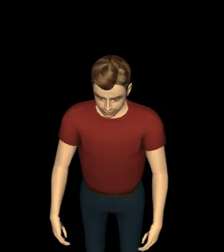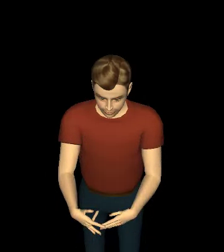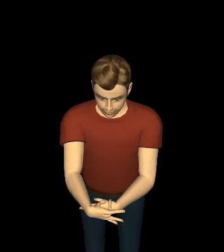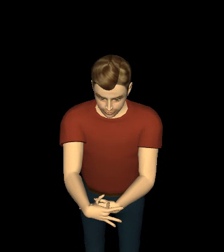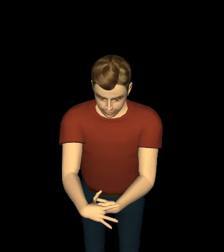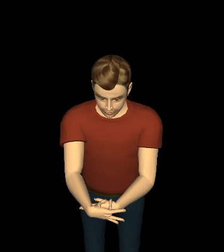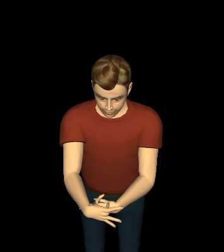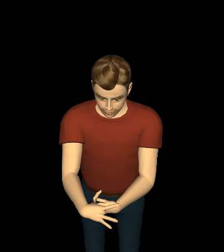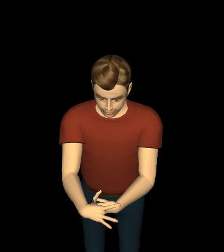تأخر